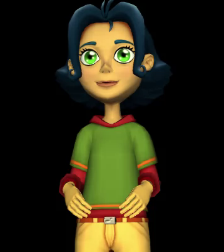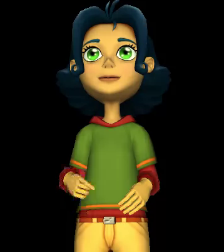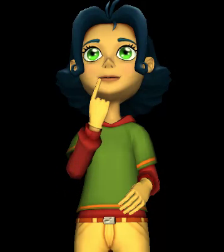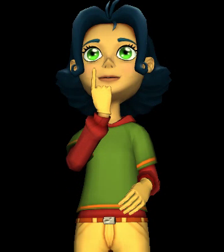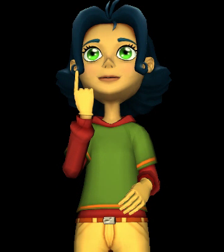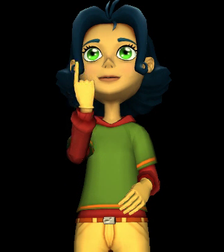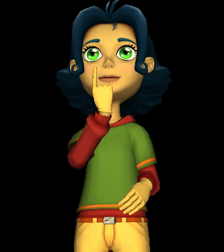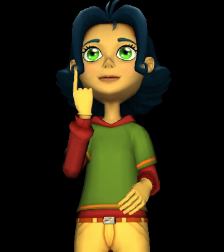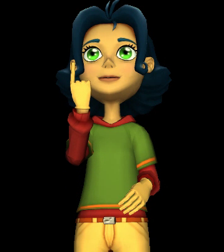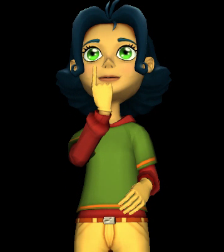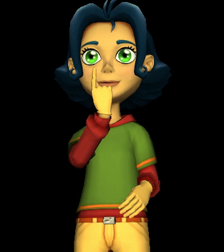دائما